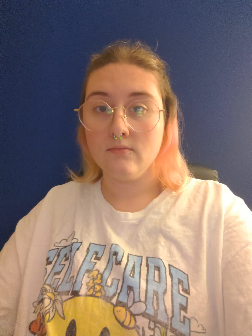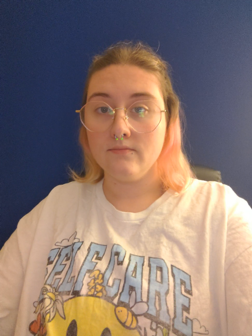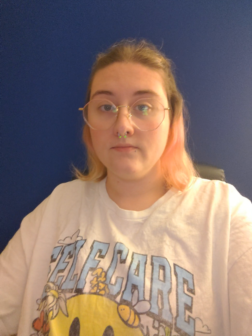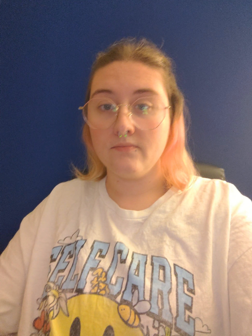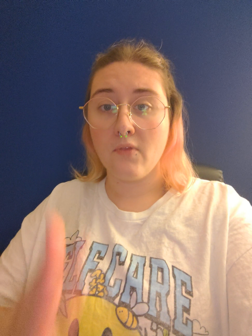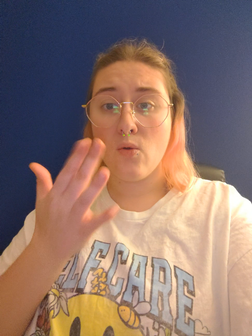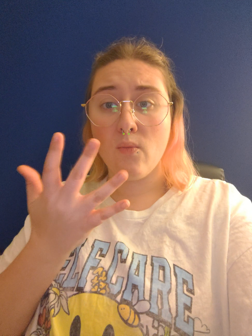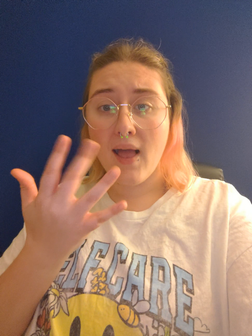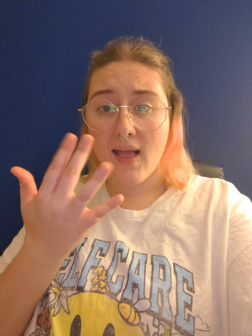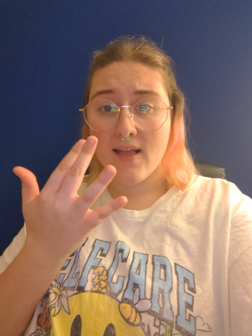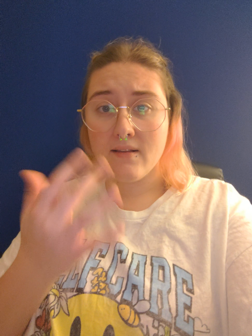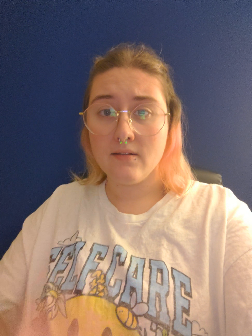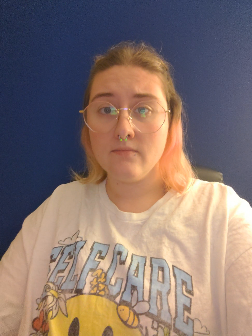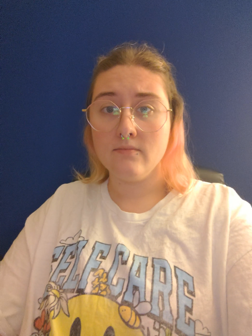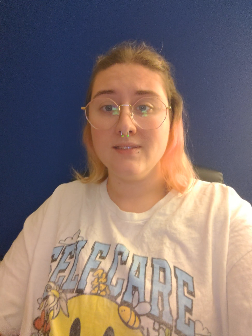wait